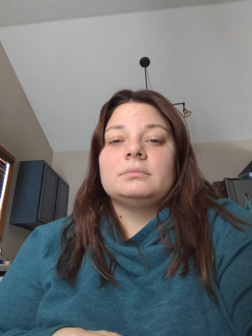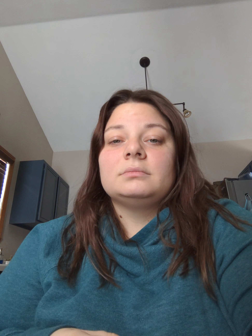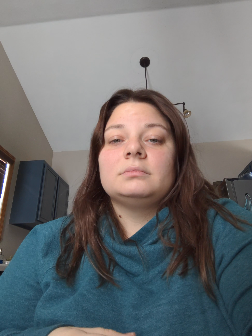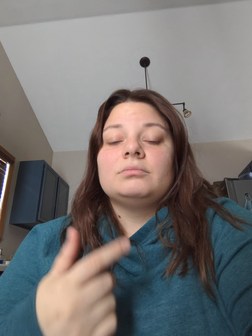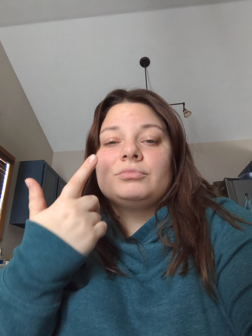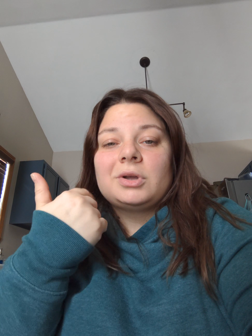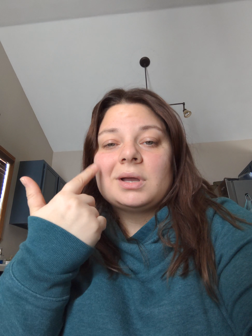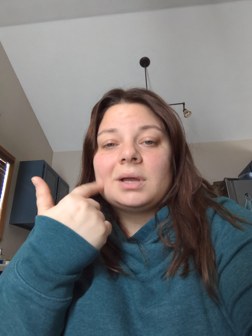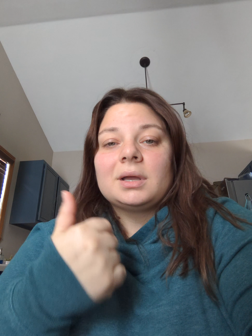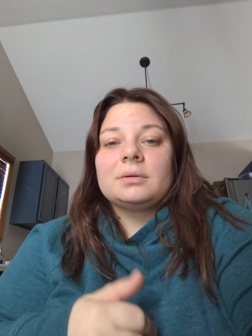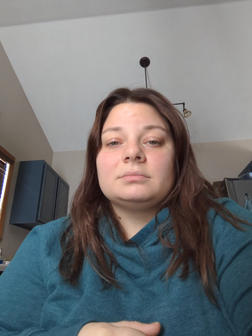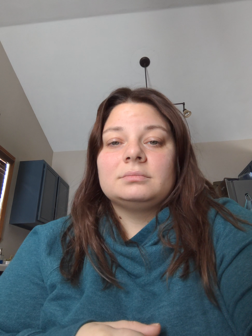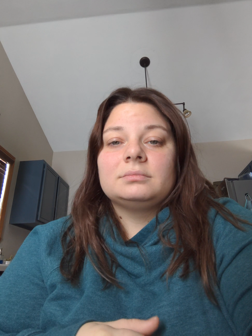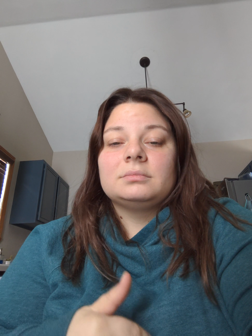cry